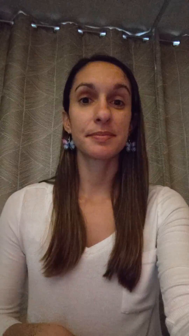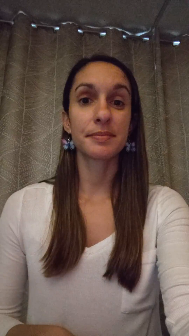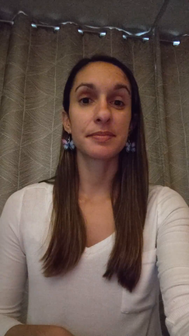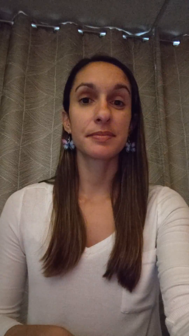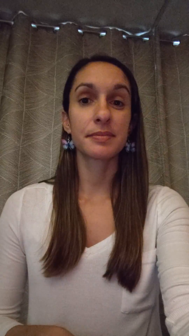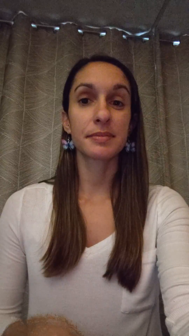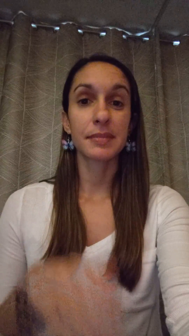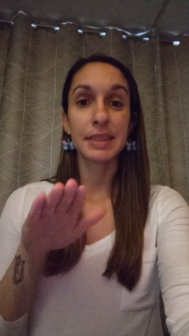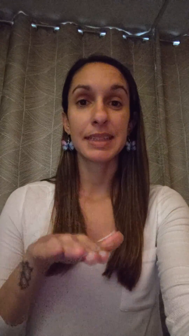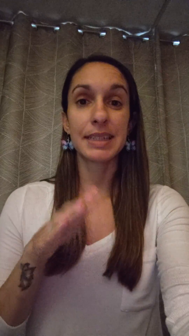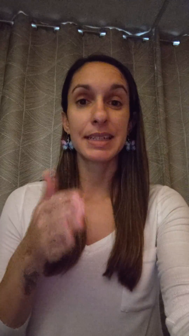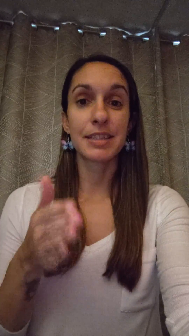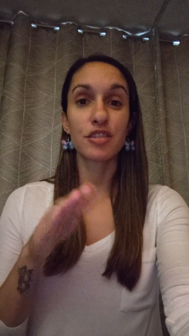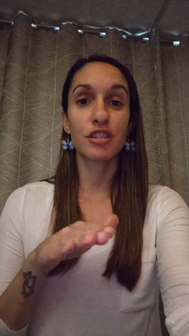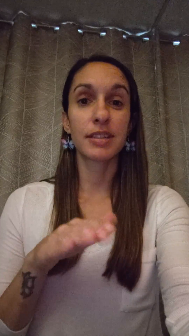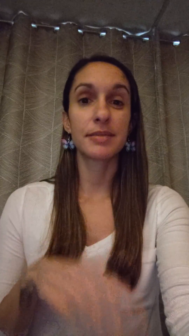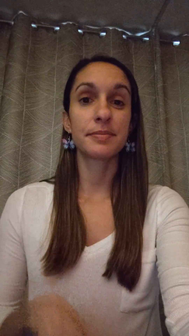kitchen